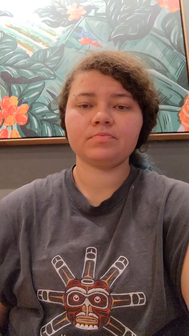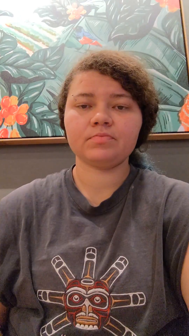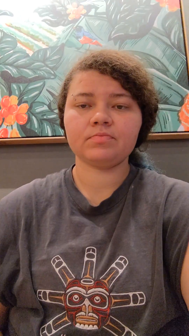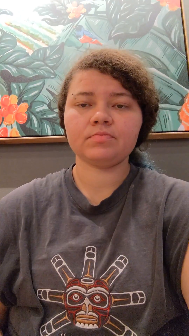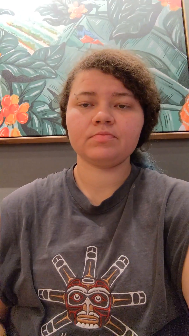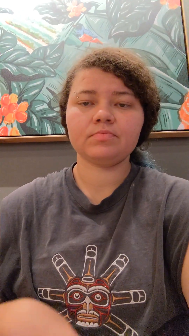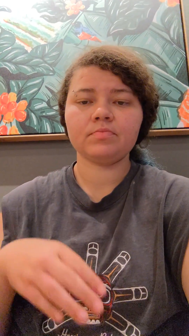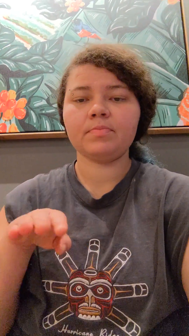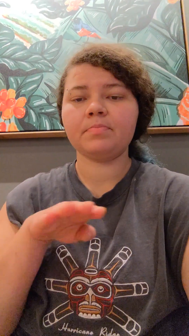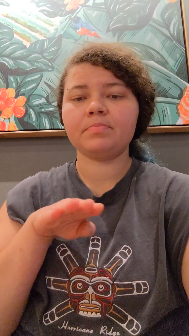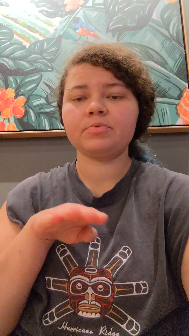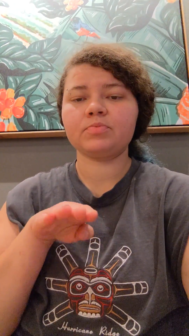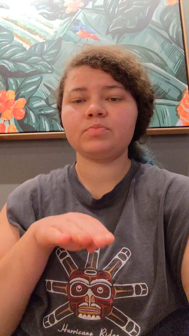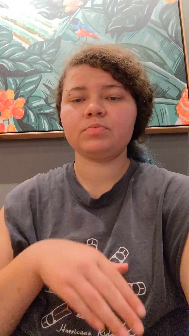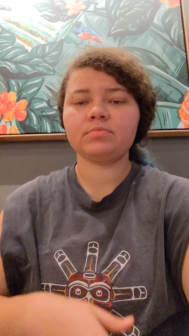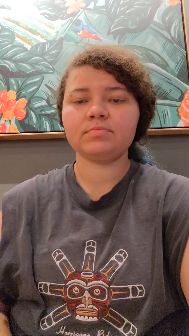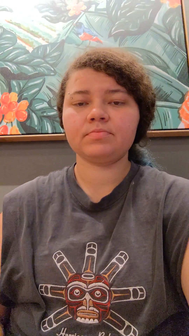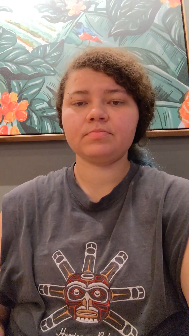boots